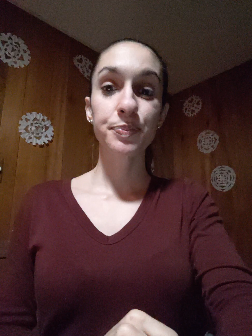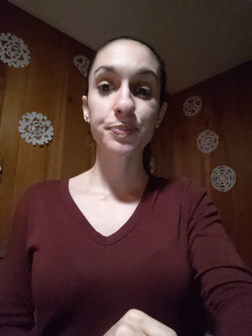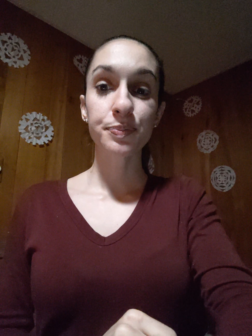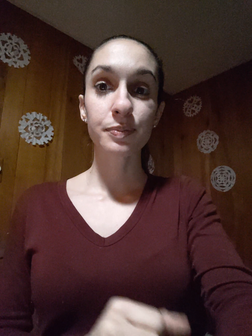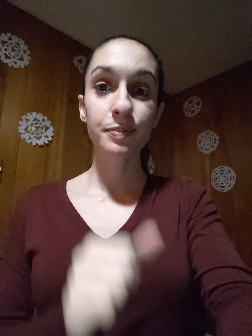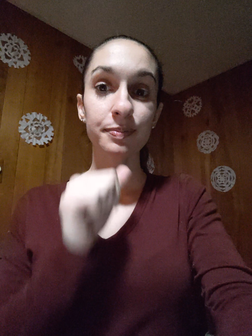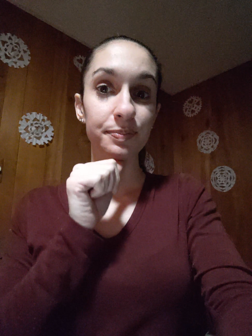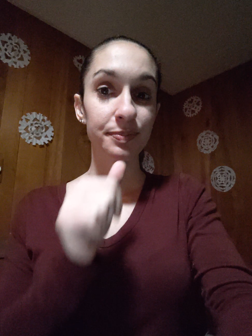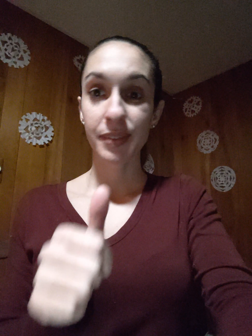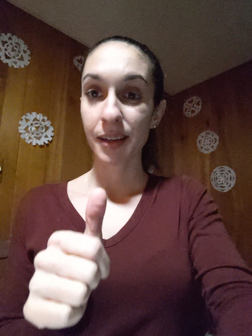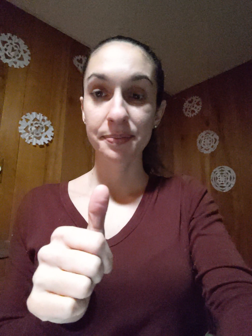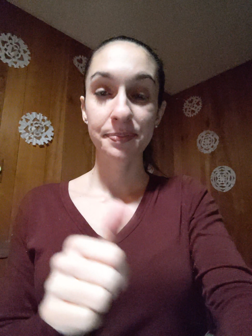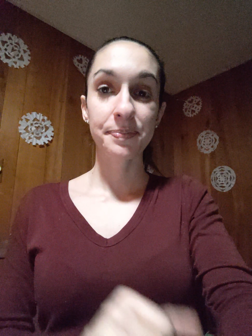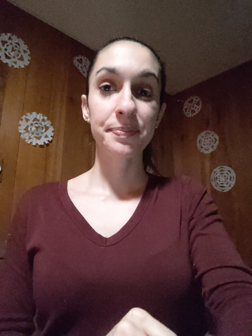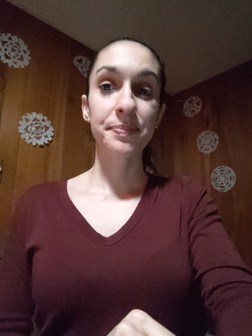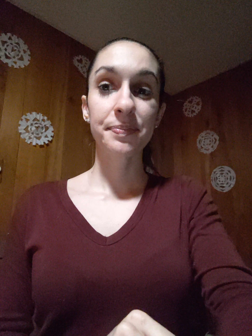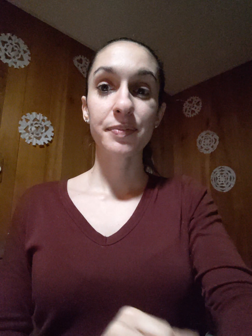not